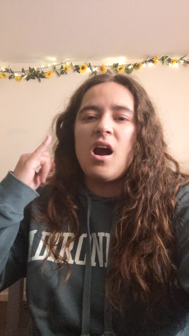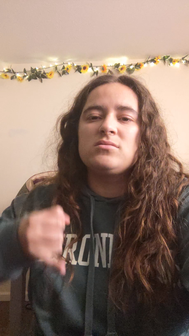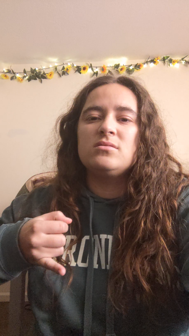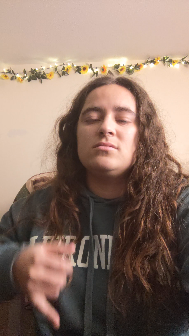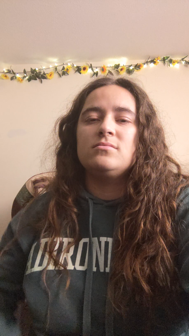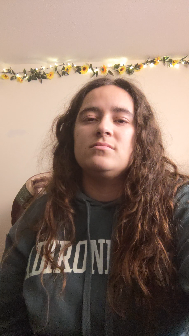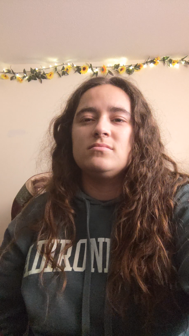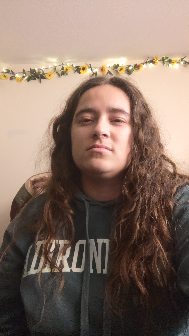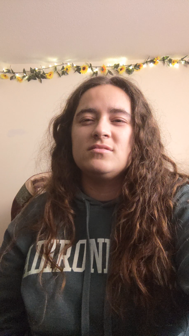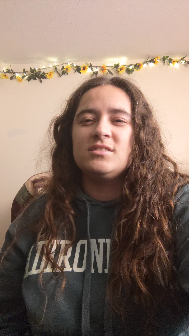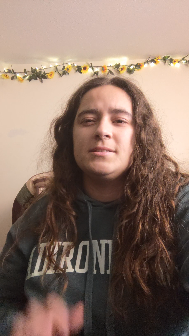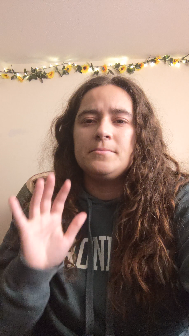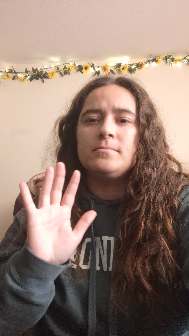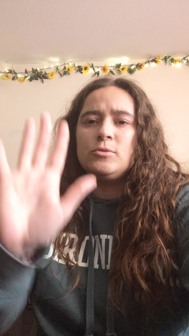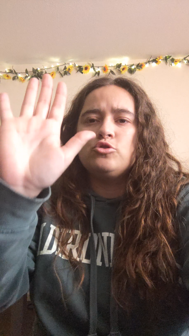push